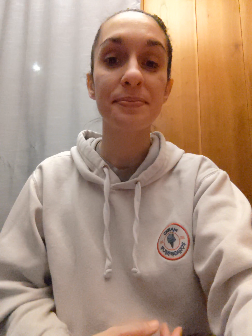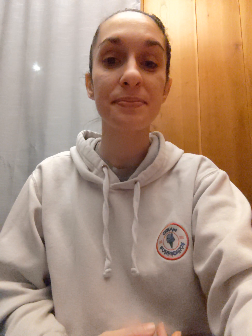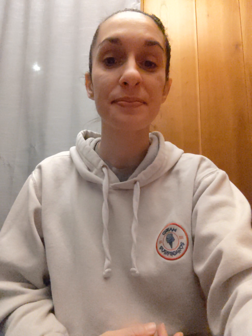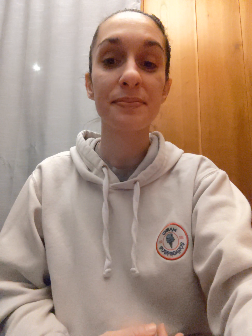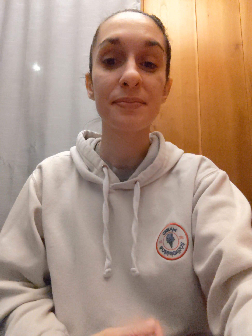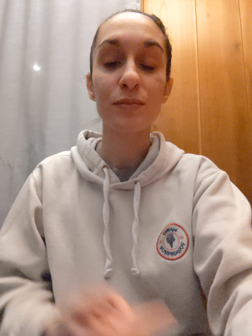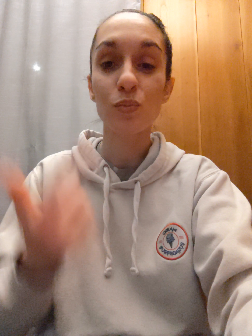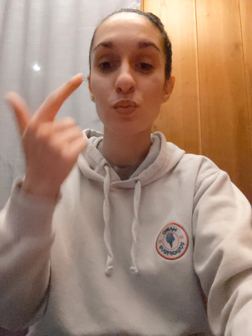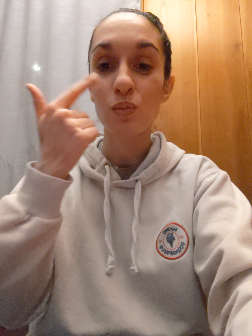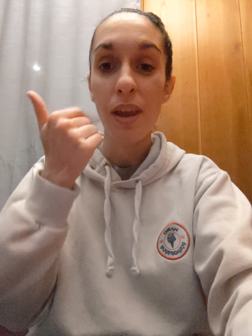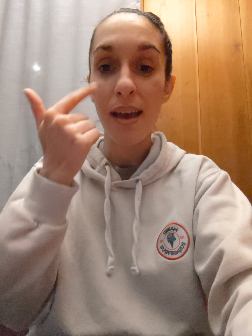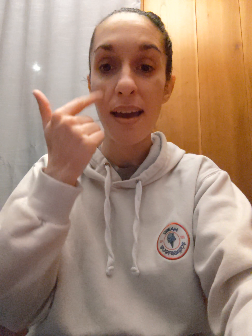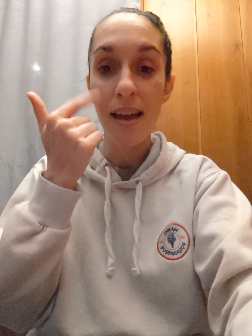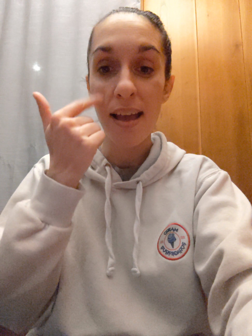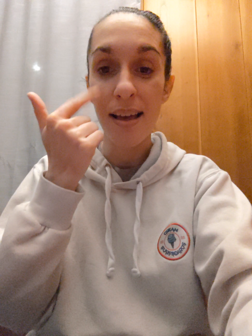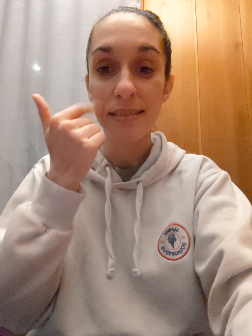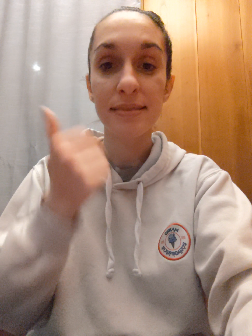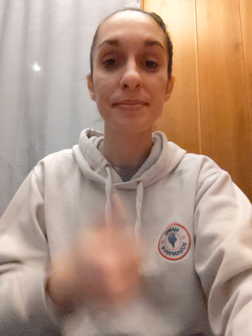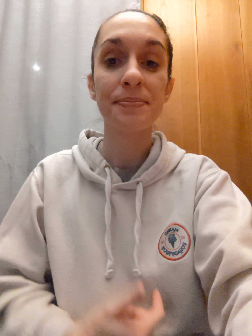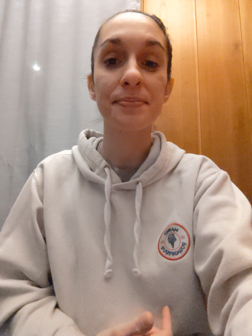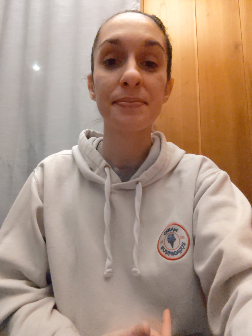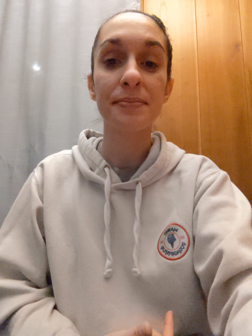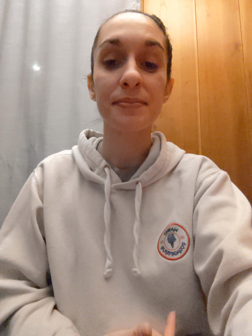cry